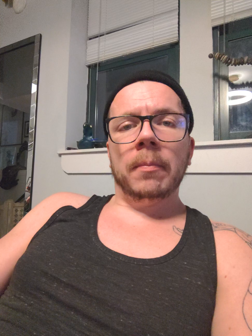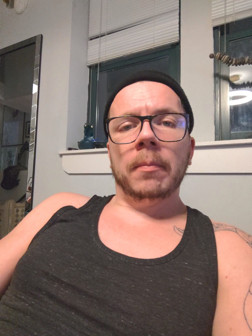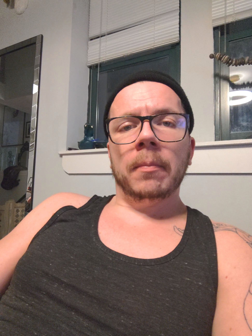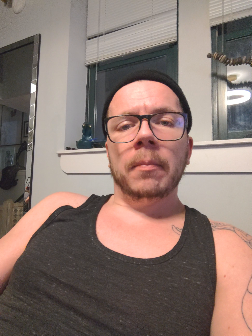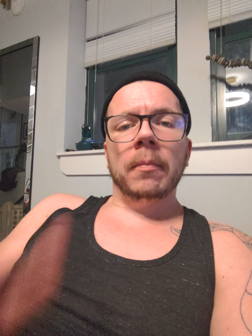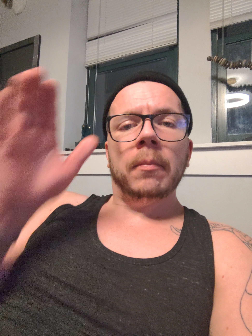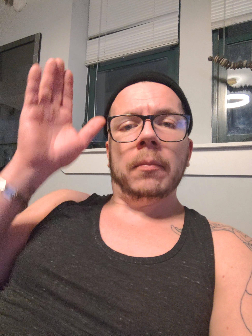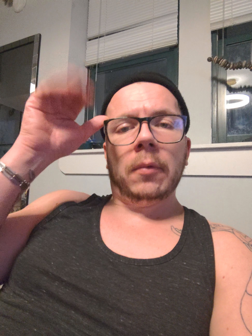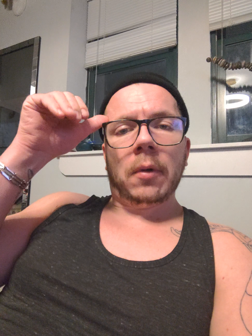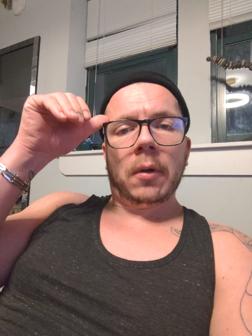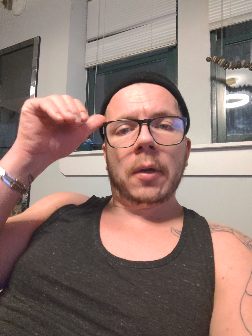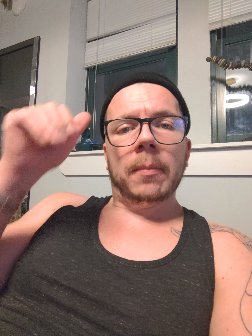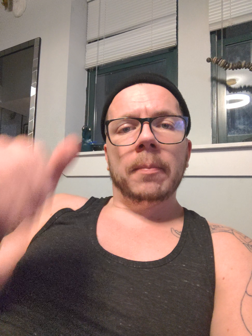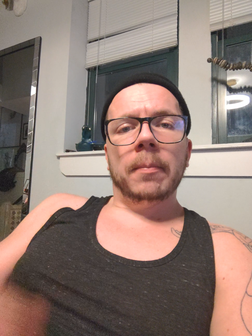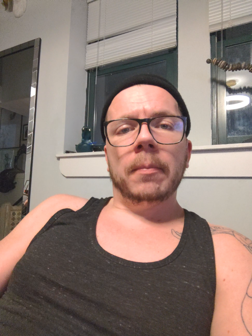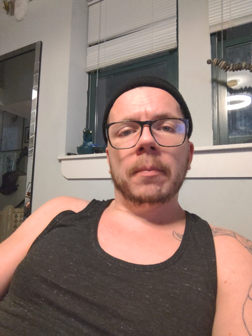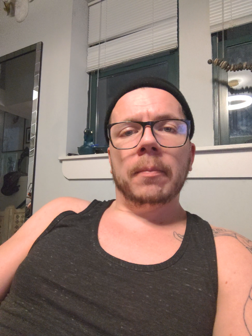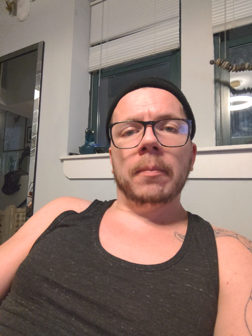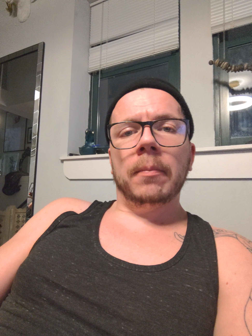donkey